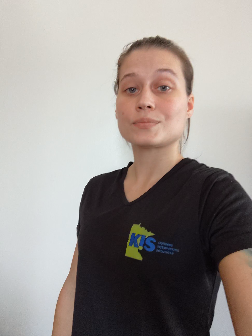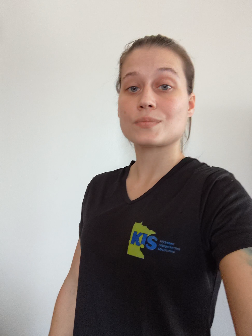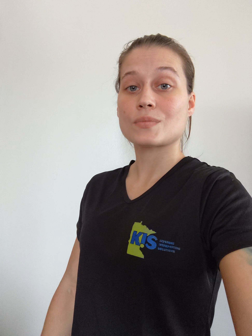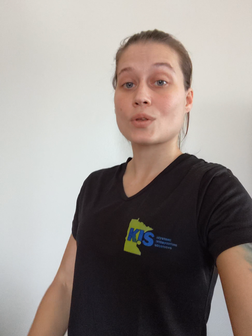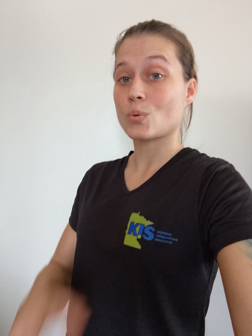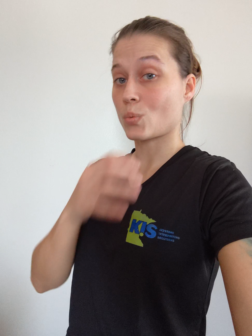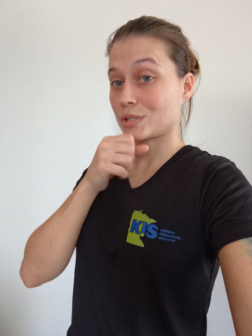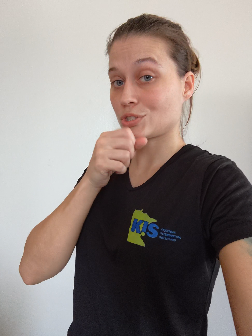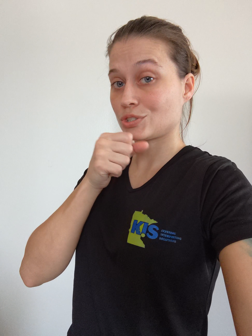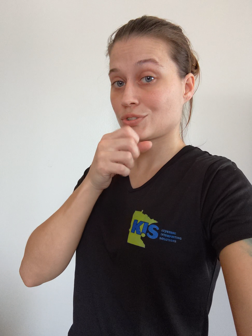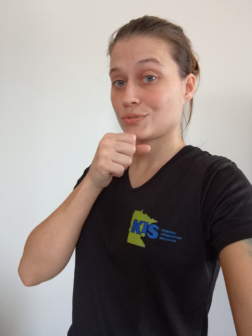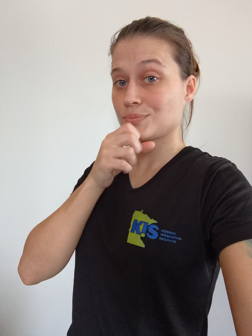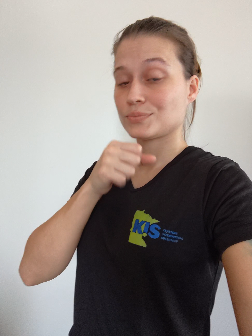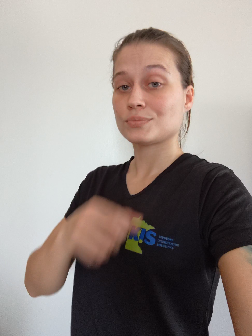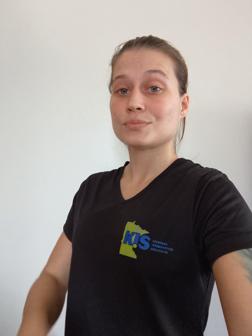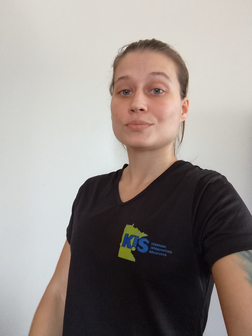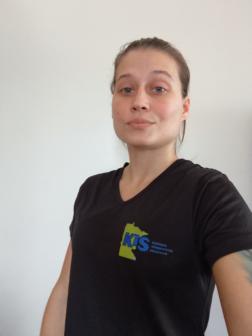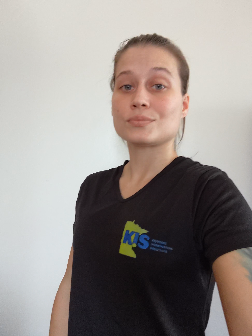orange